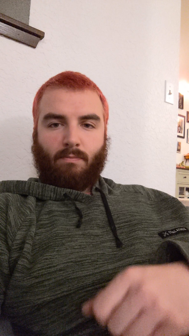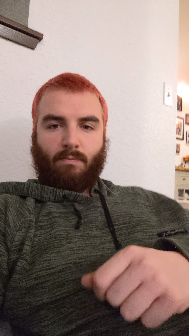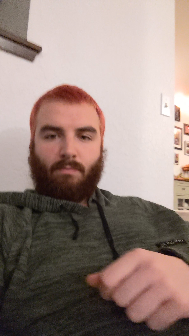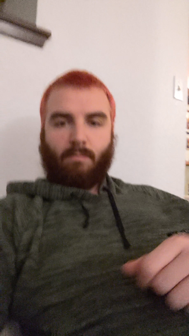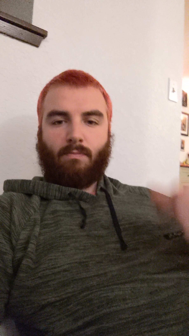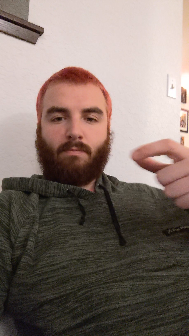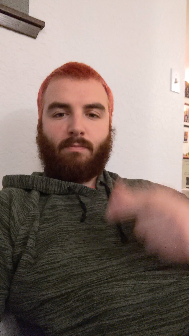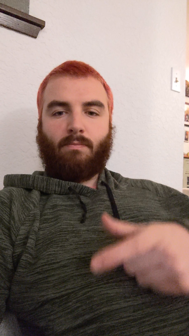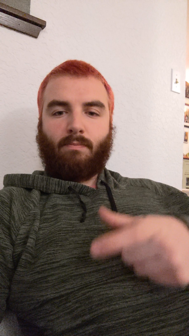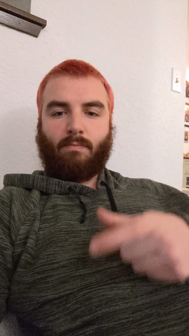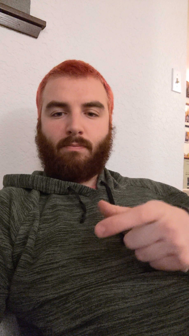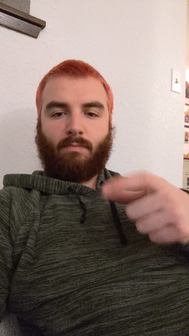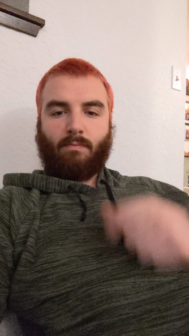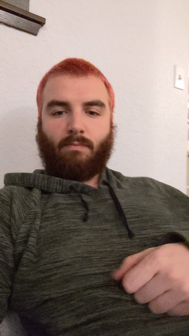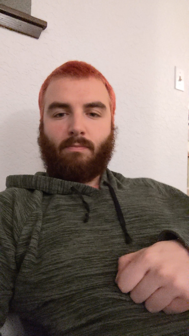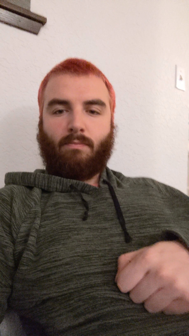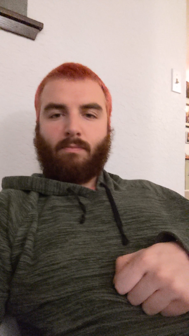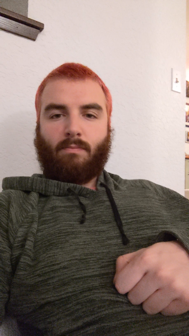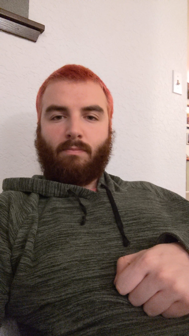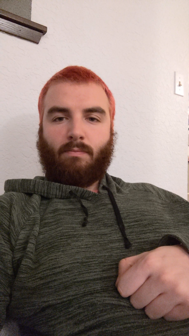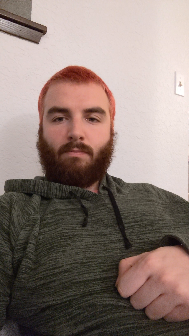plate